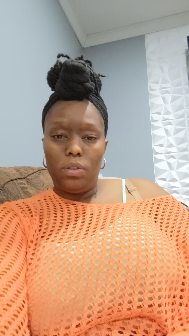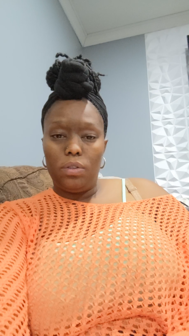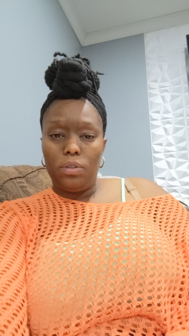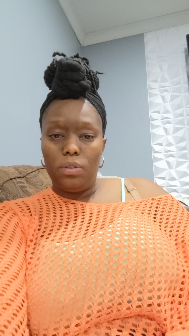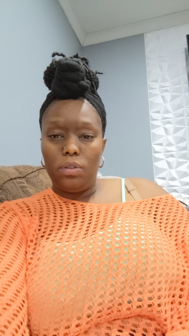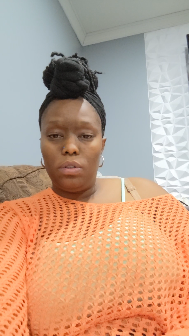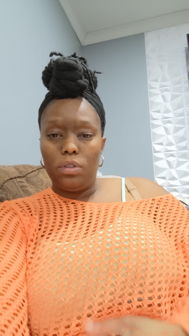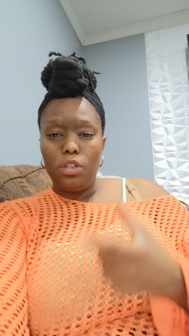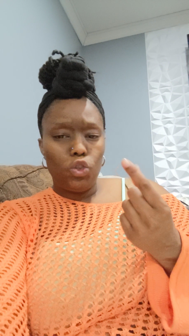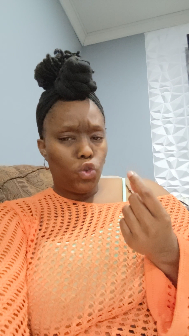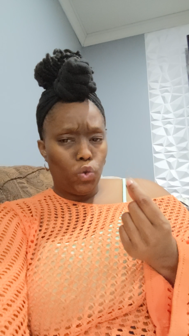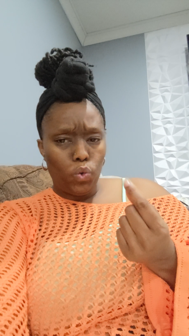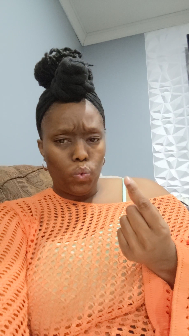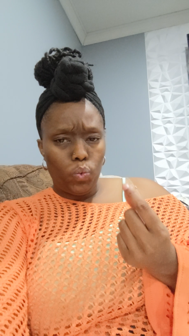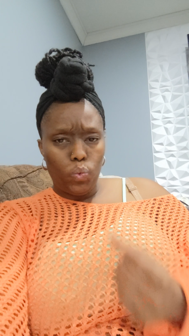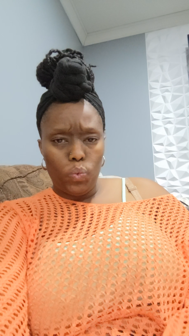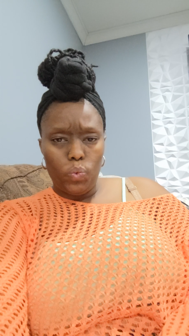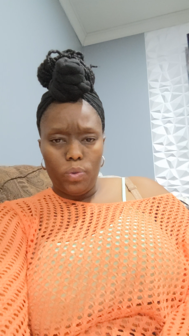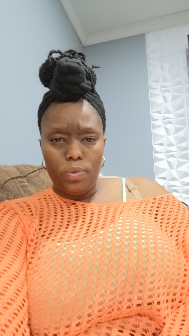do